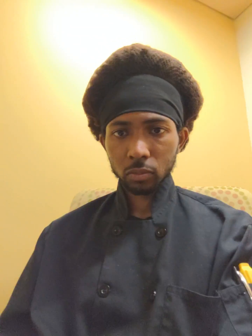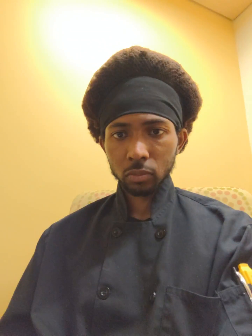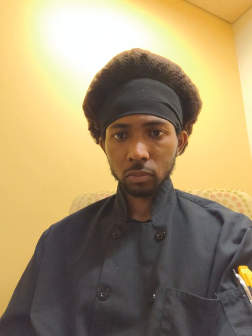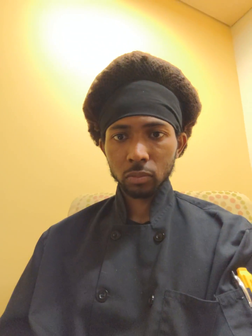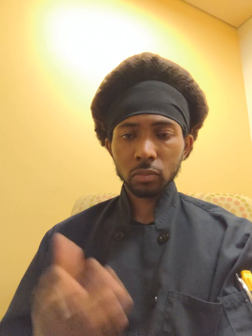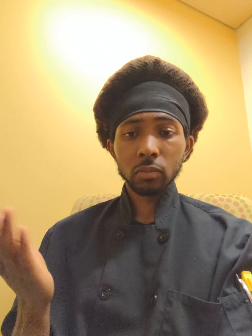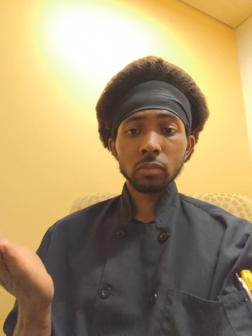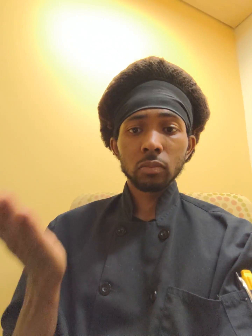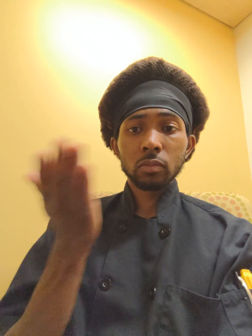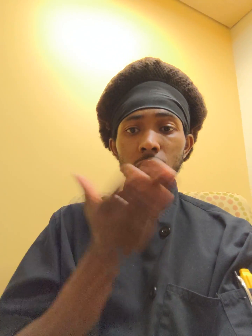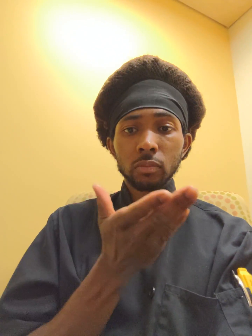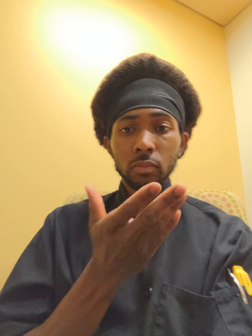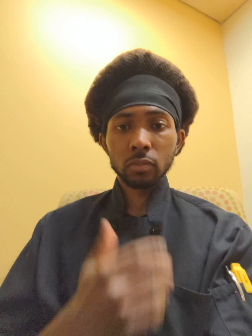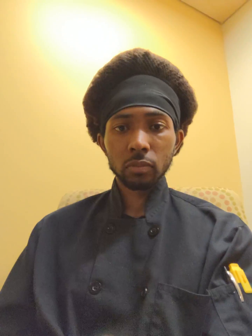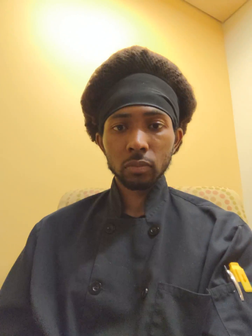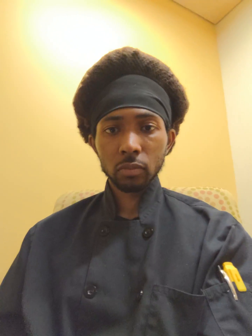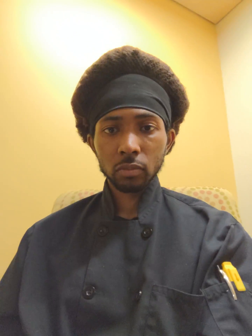carry